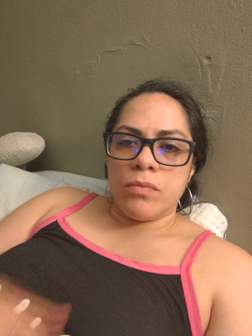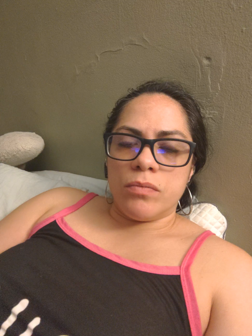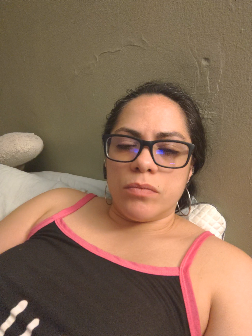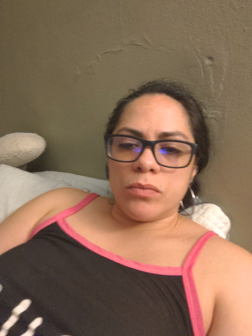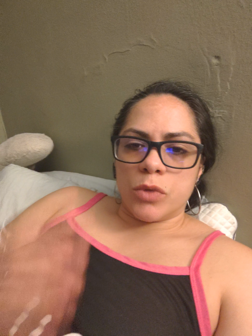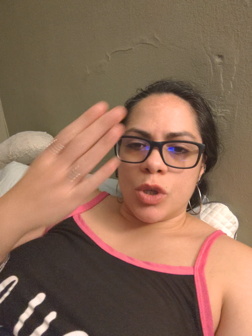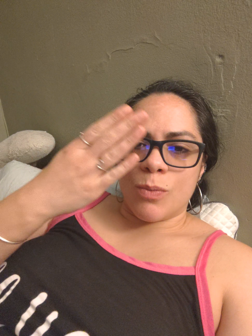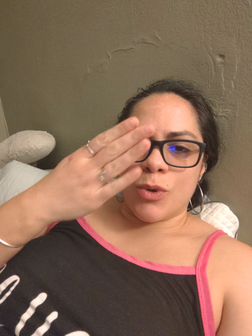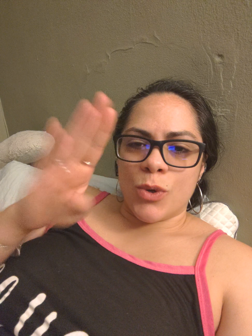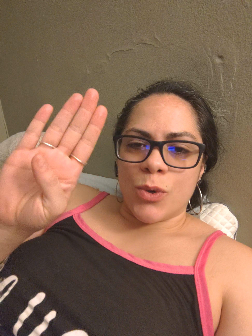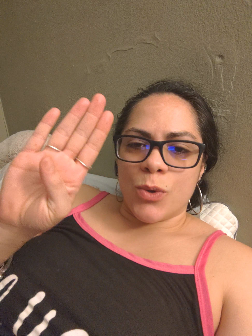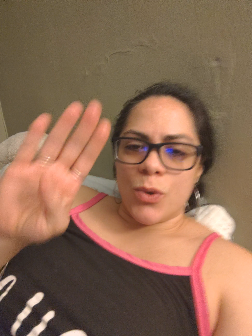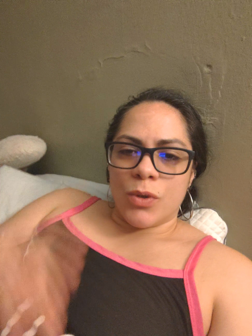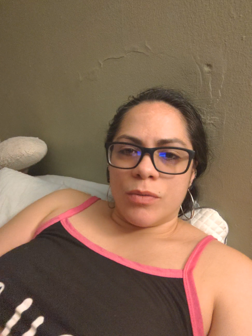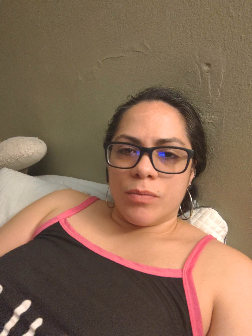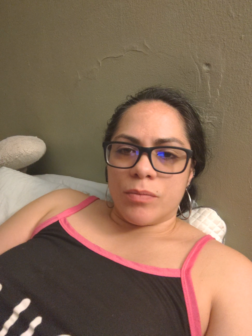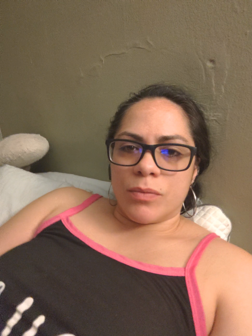blue